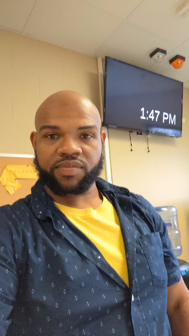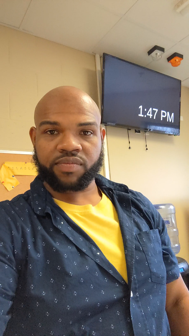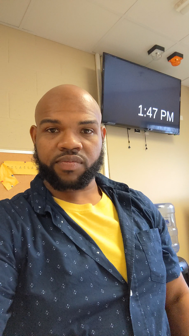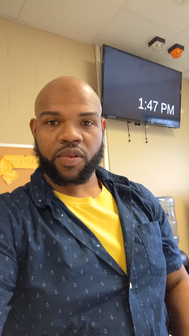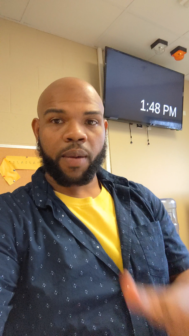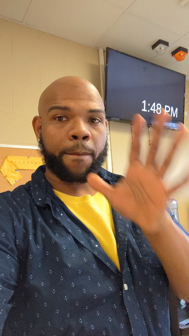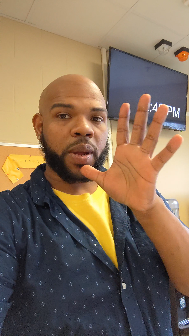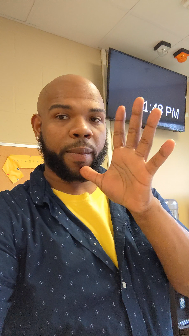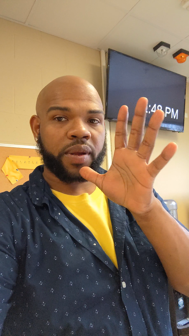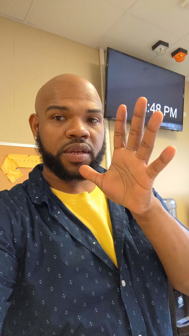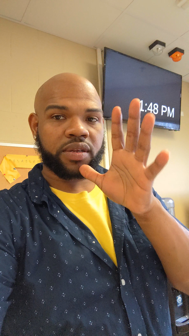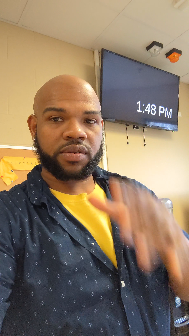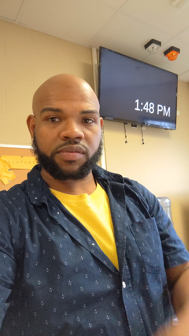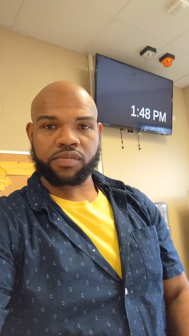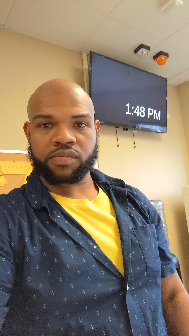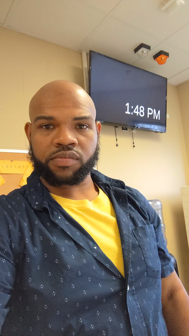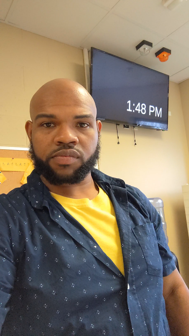mommy